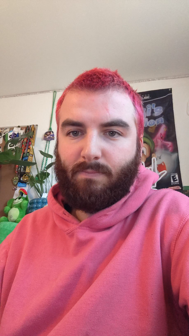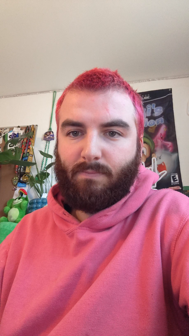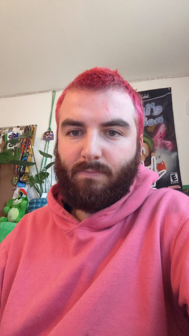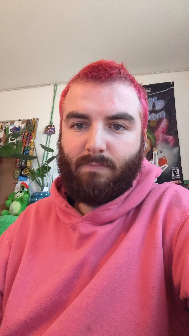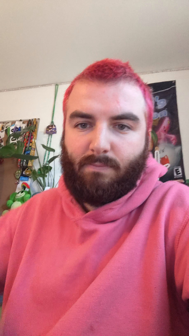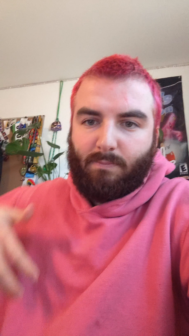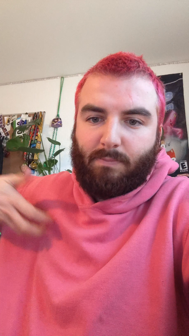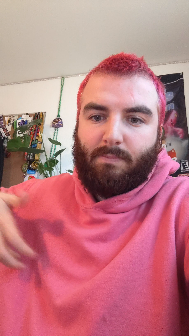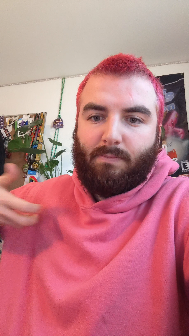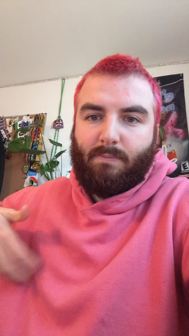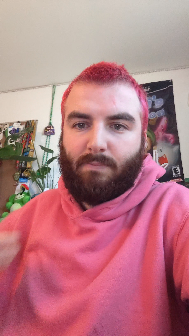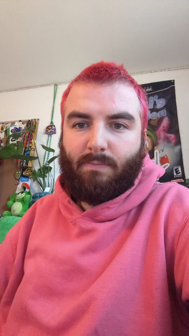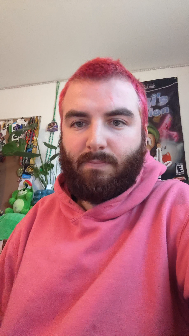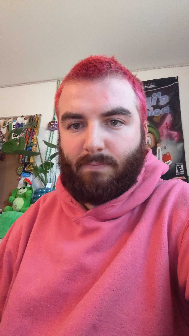monkey